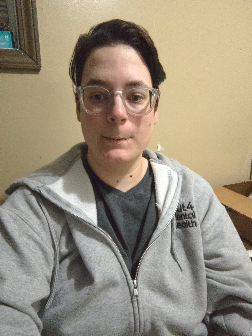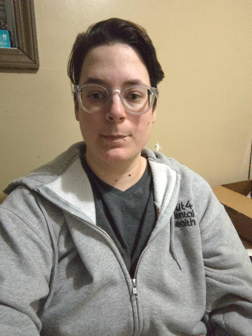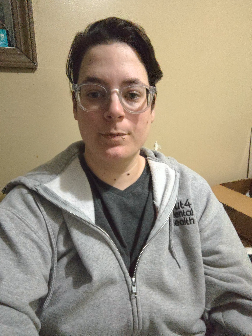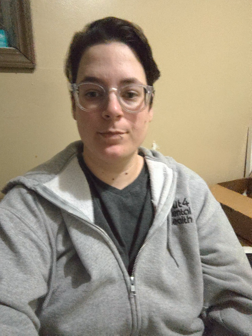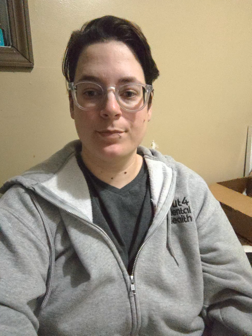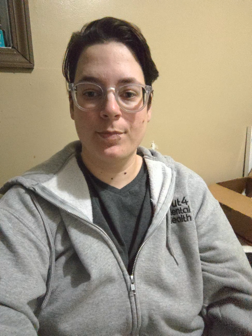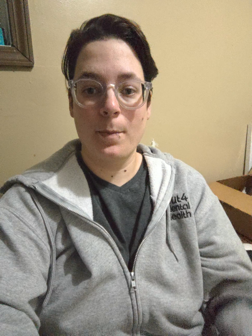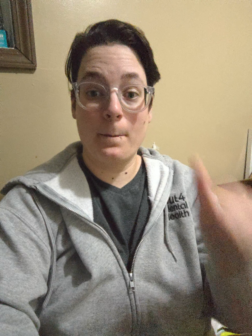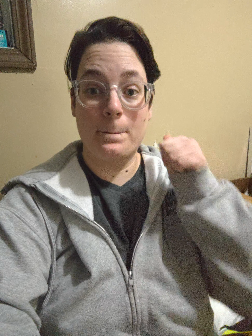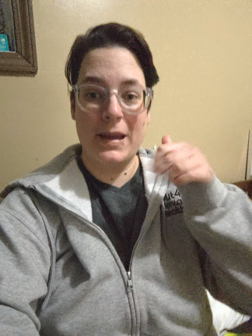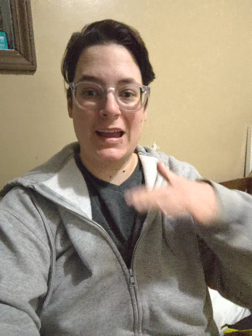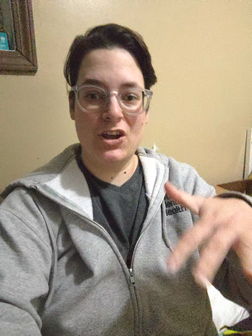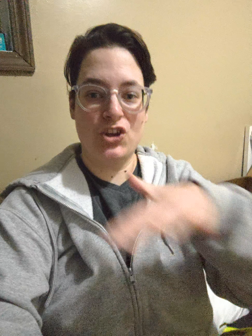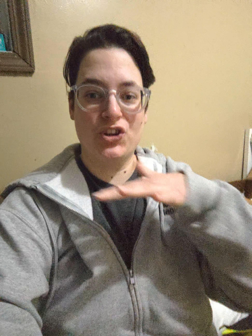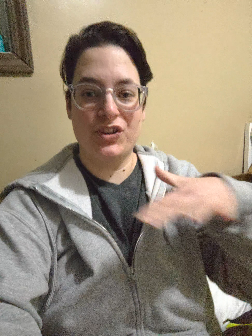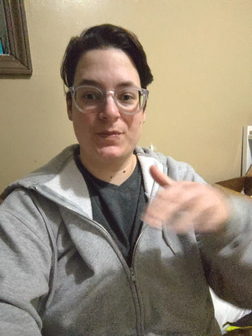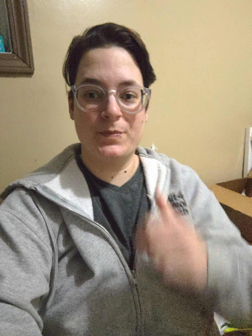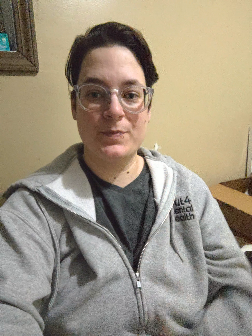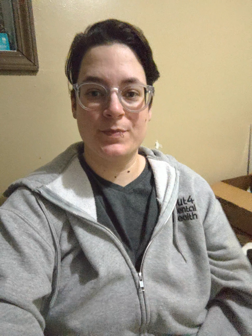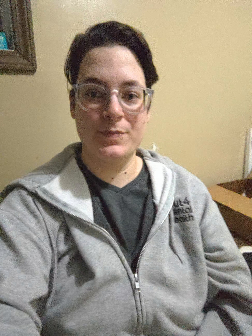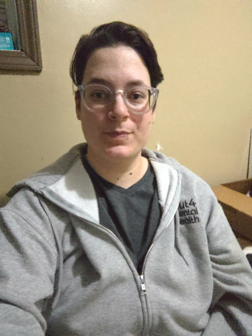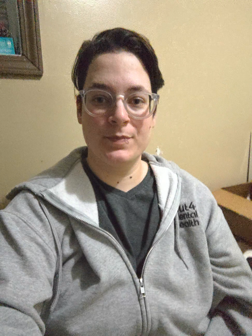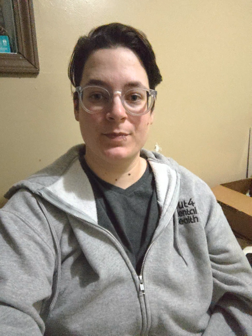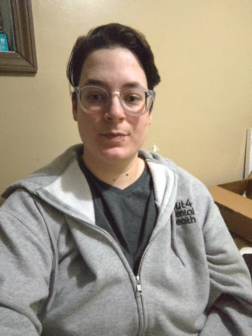backyard